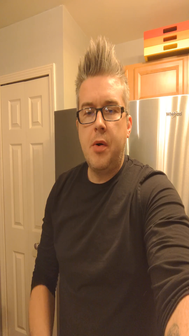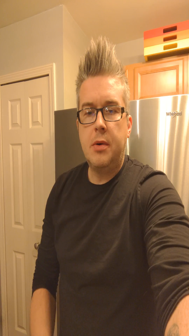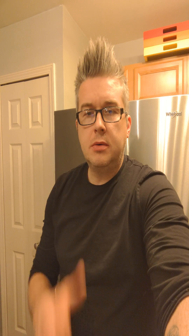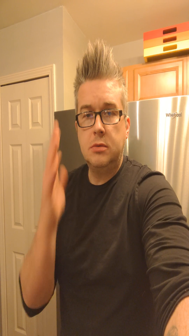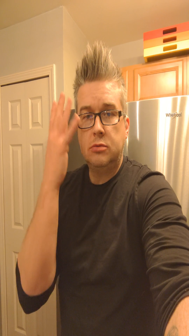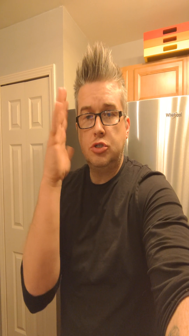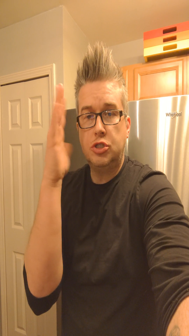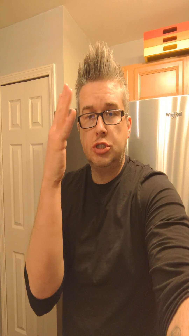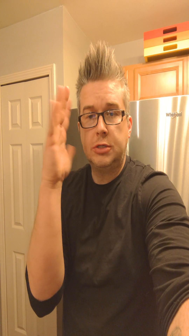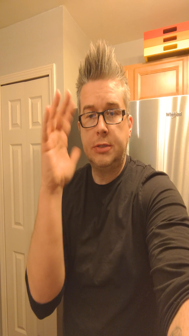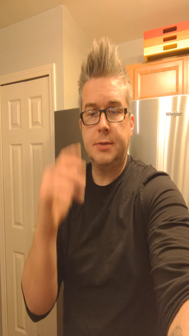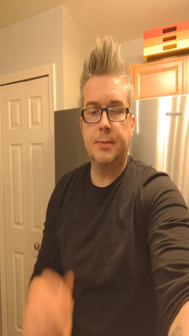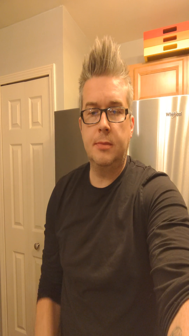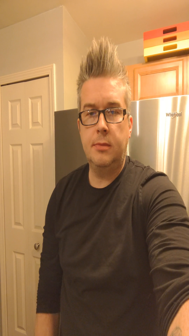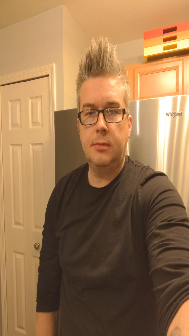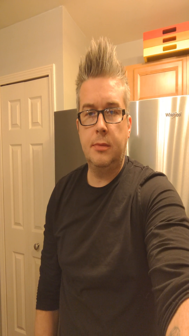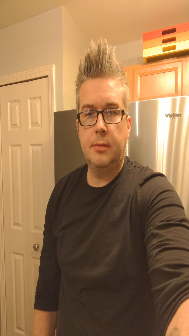tree